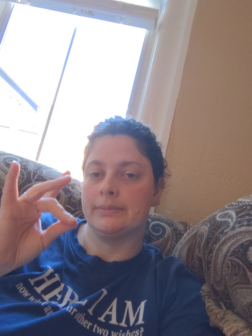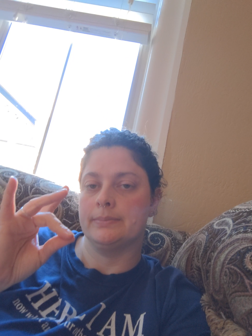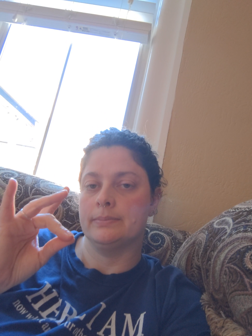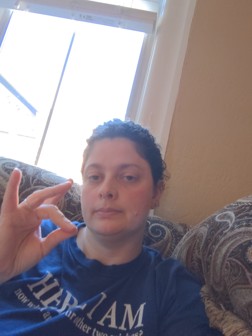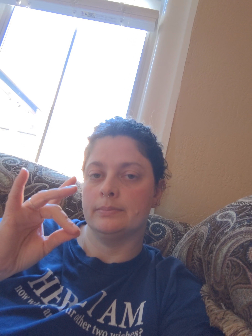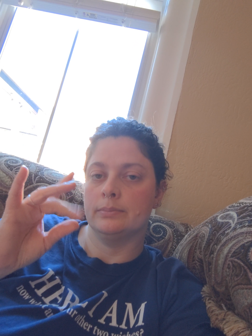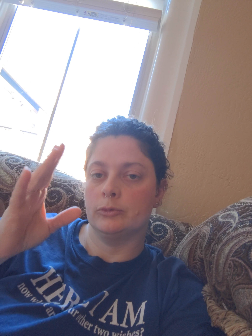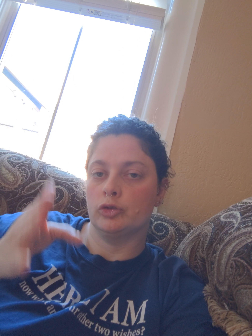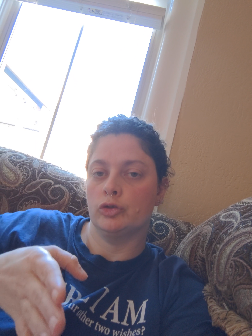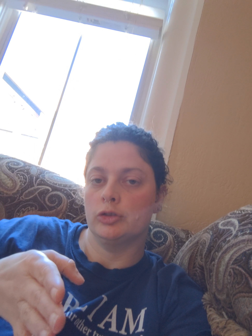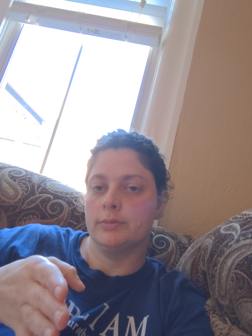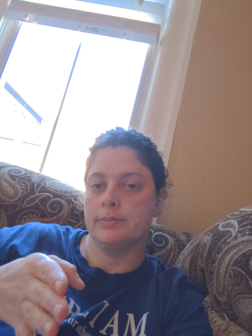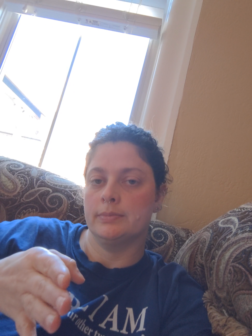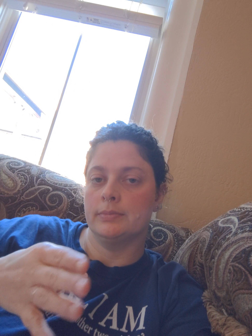person